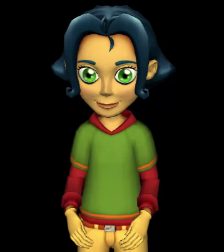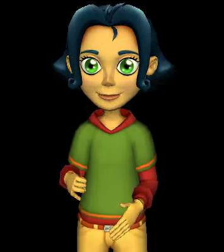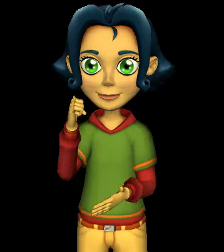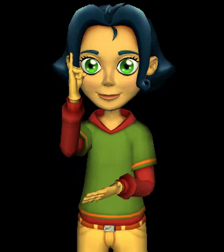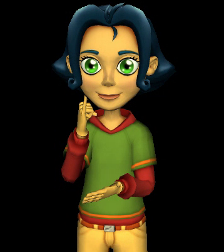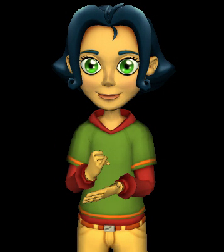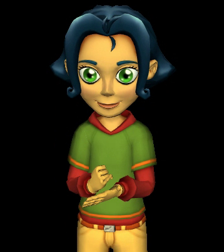حتى